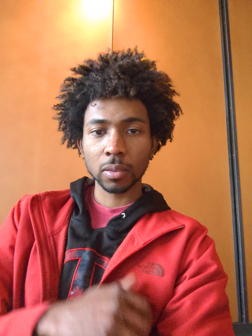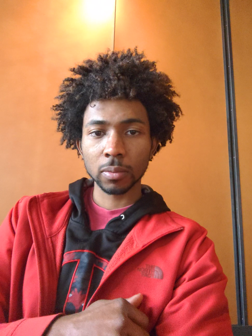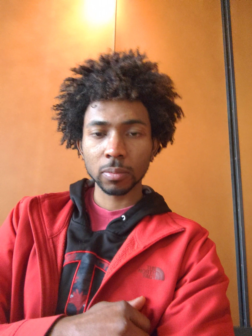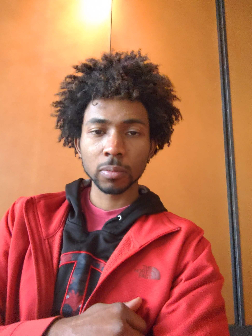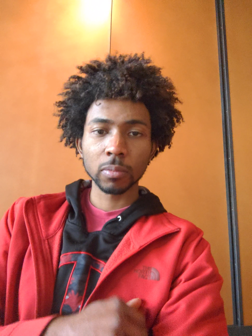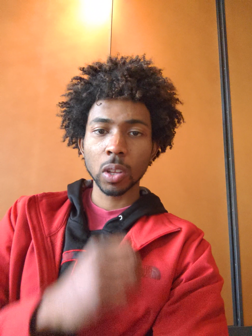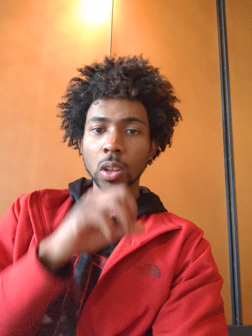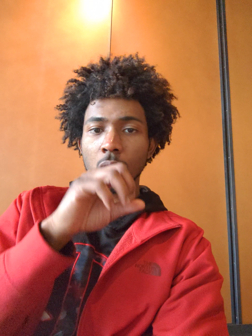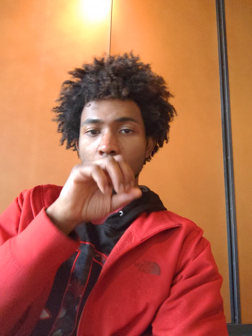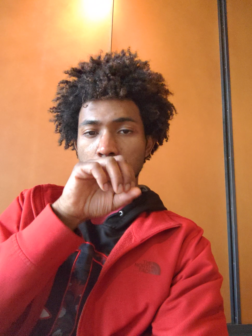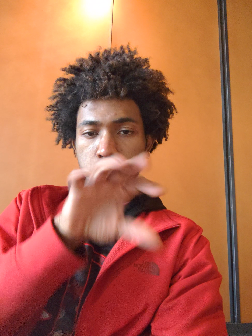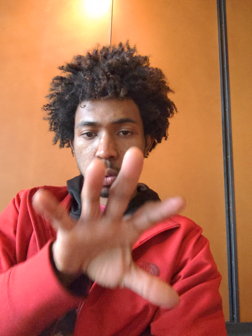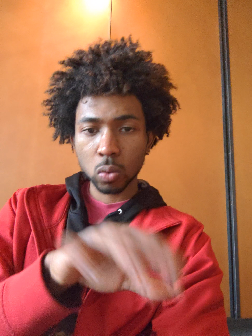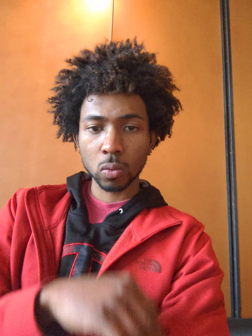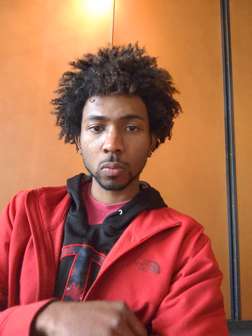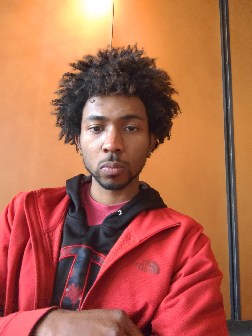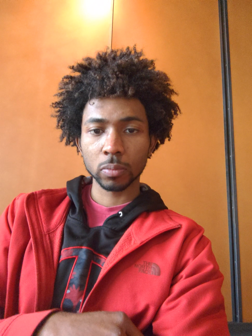blow